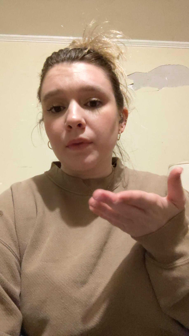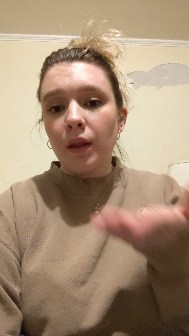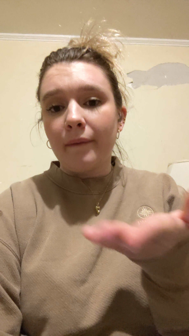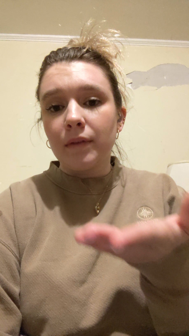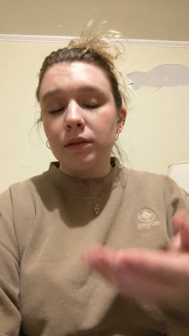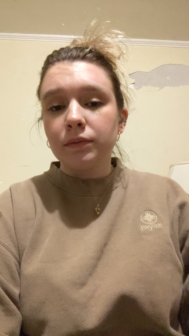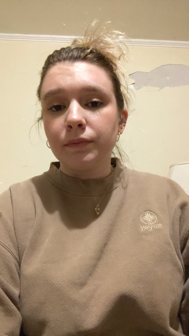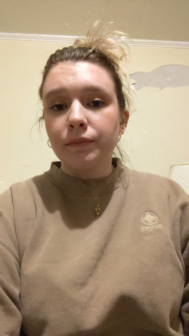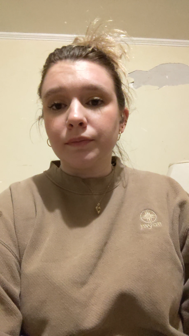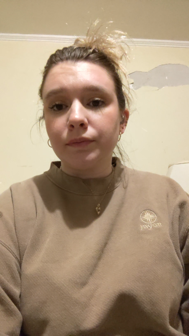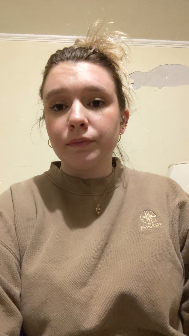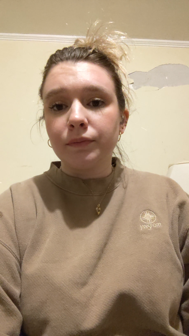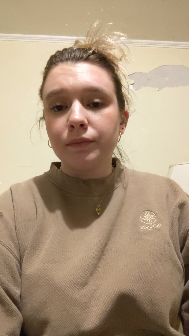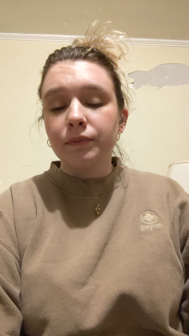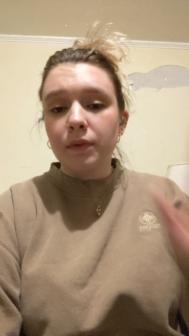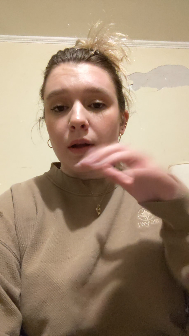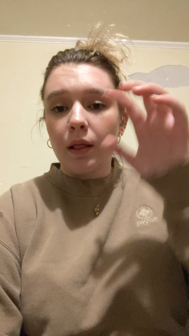climb